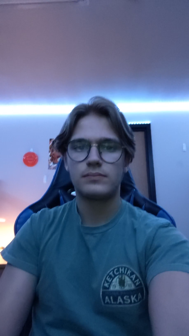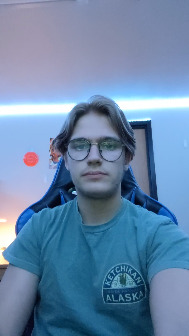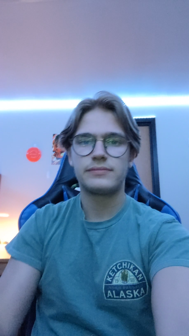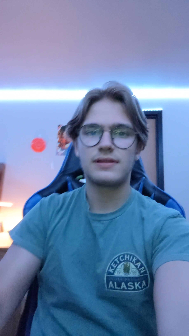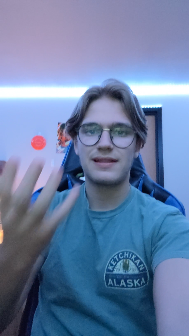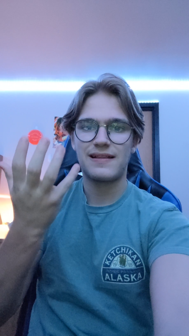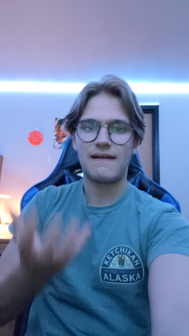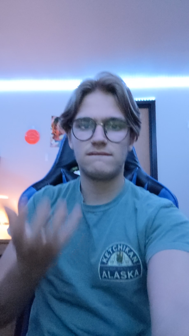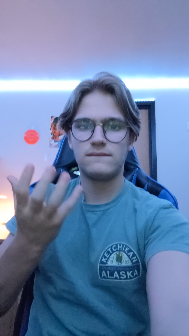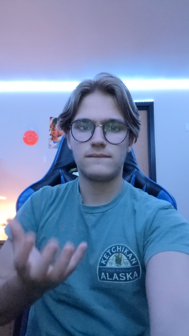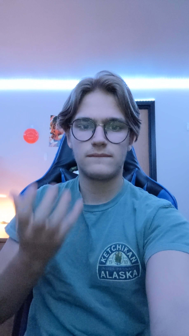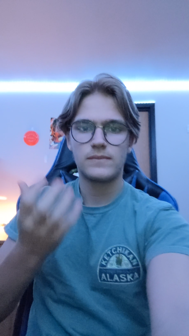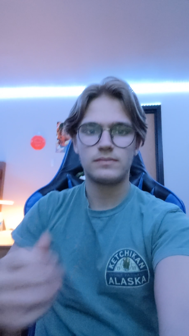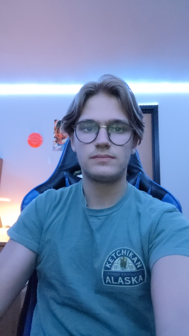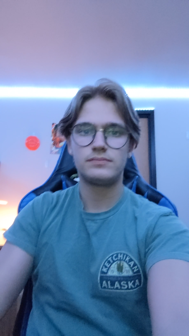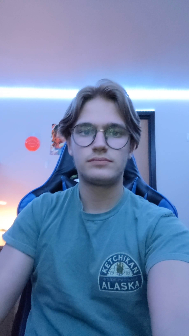heavy